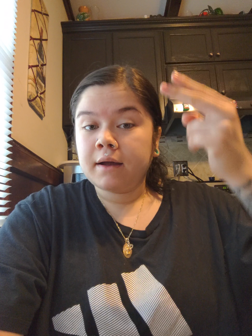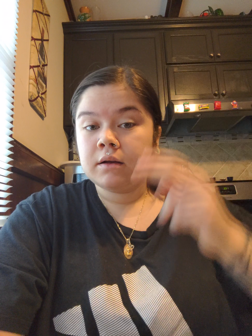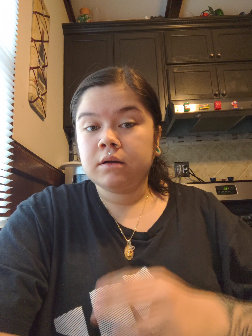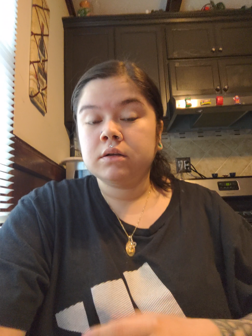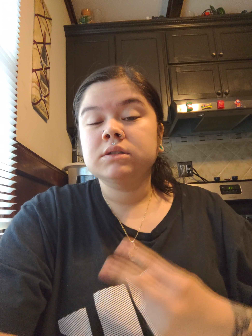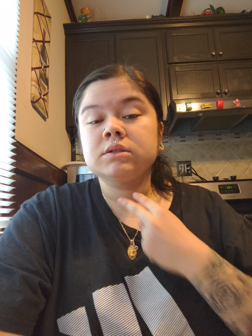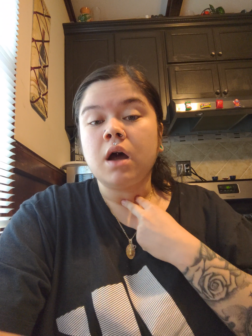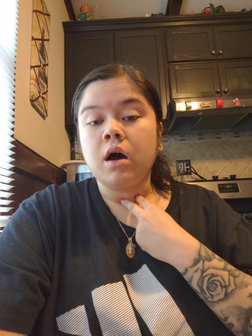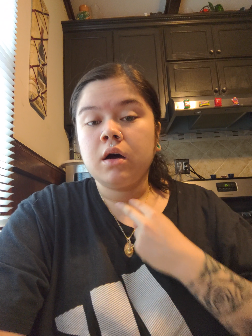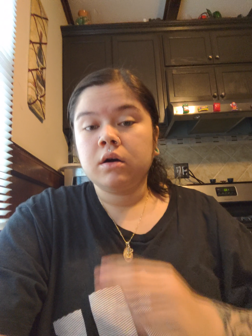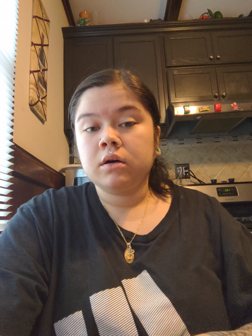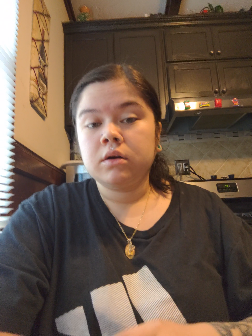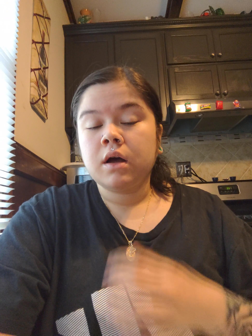stuck